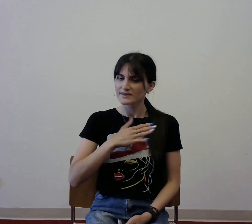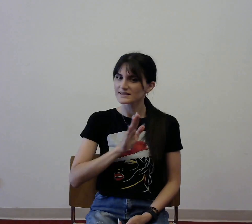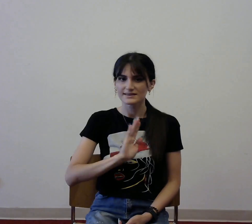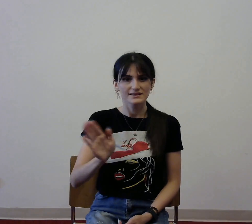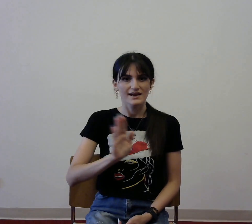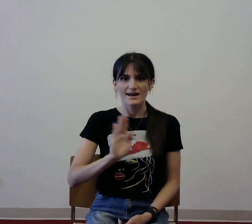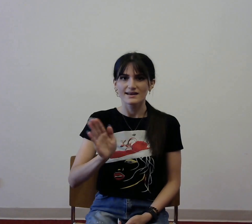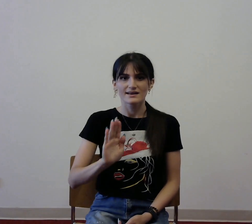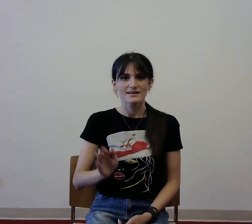deyil